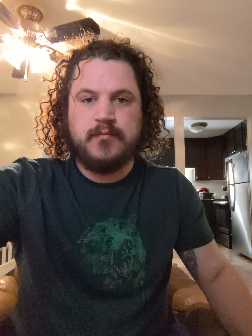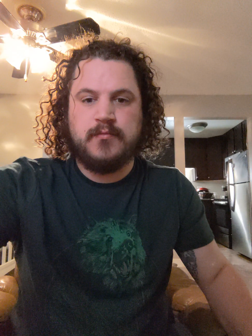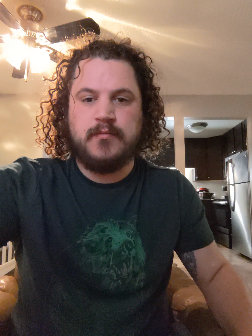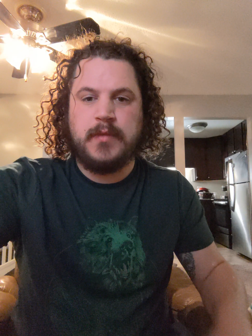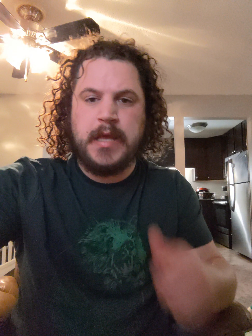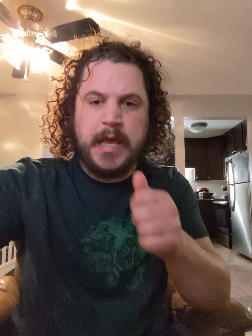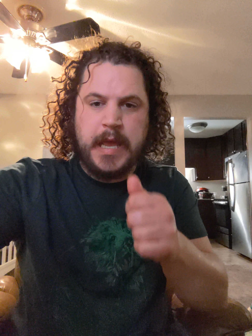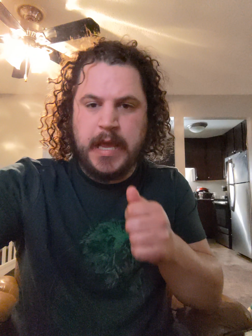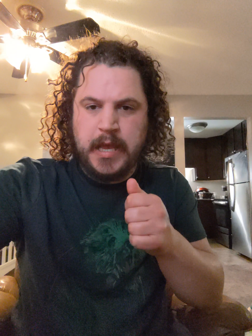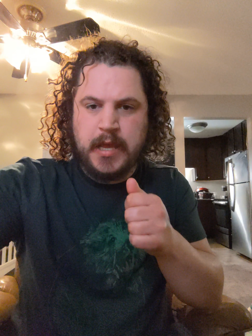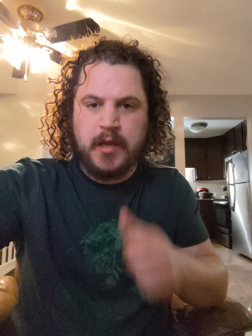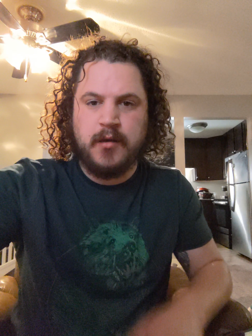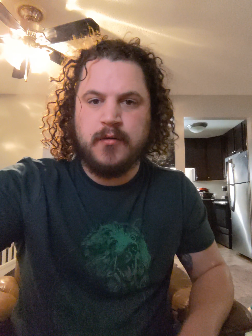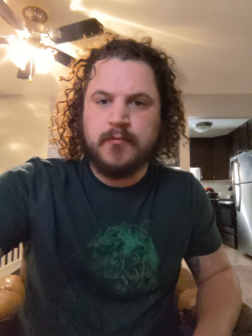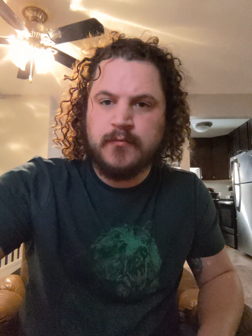hide